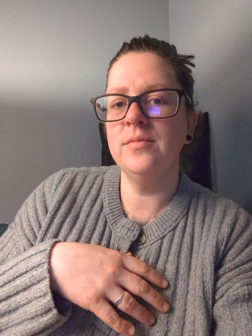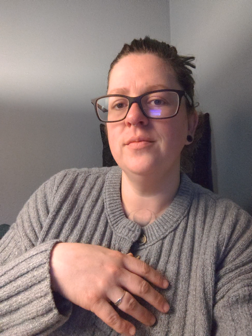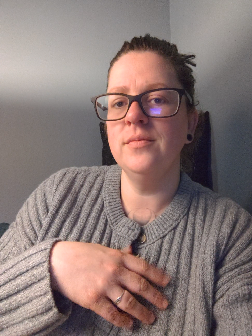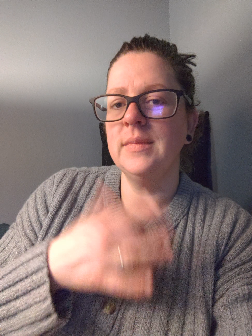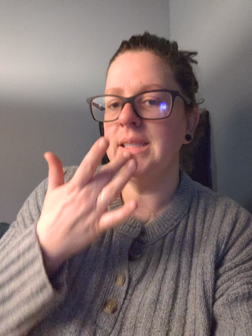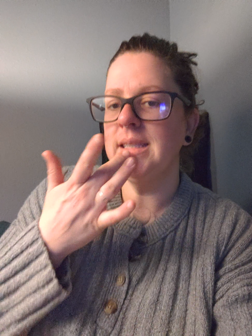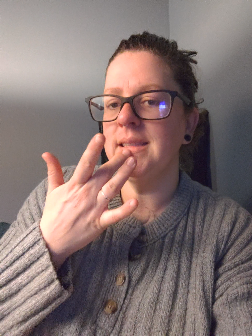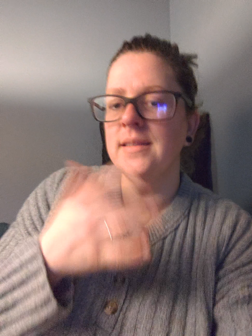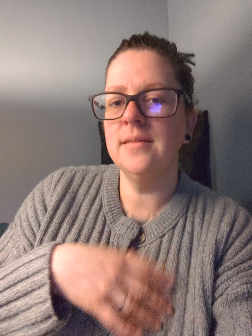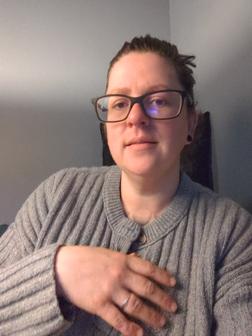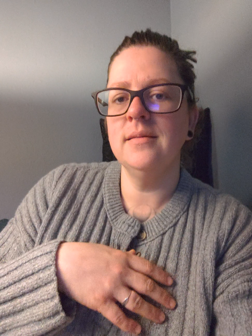taste